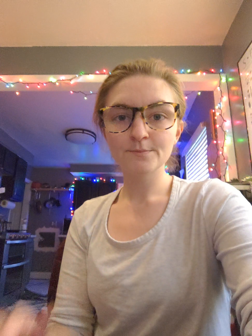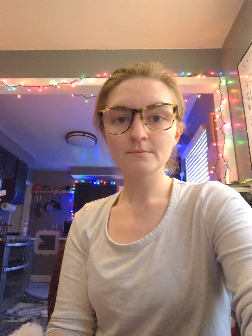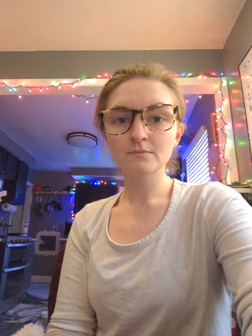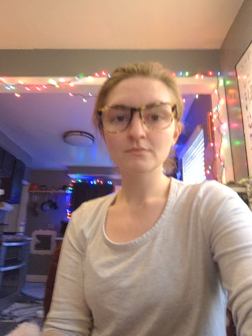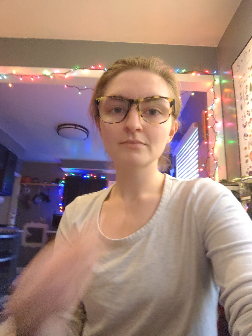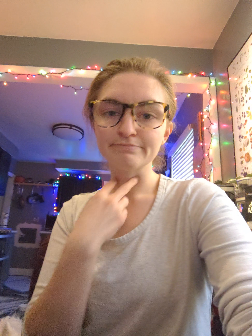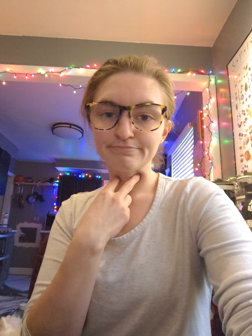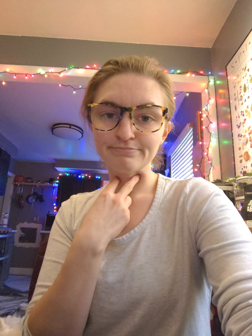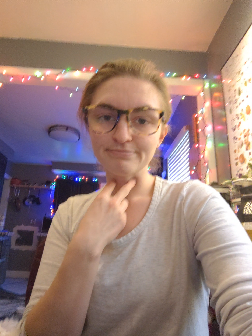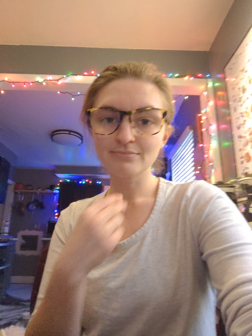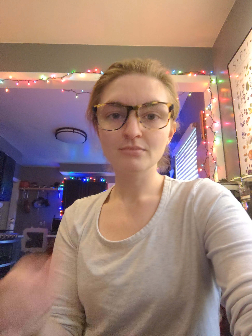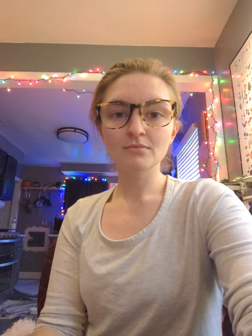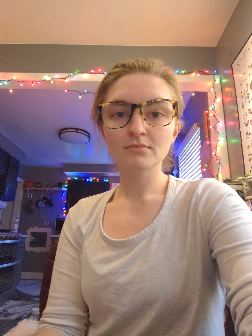stuck